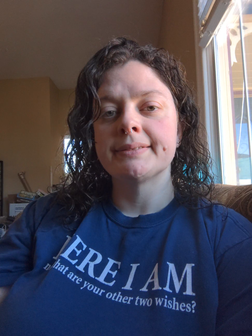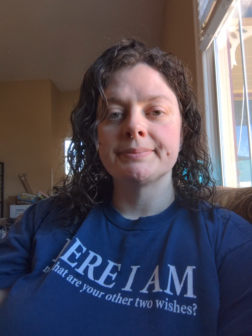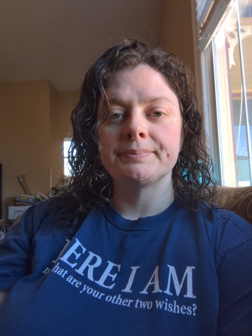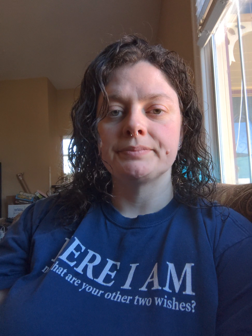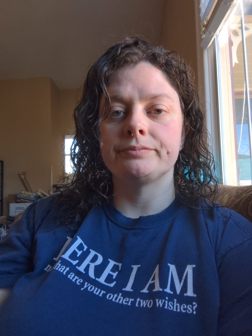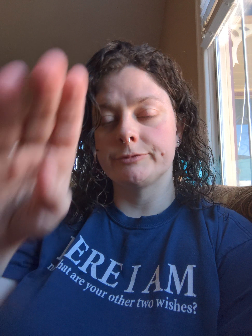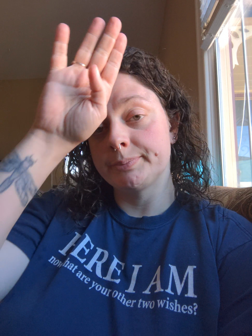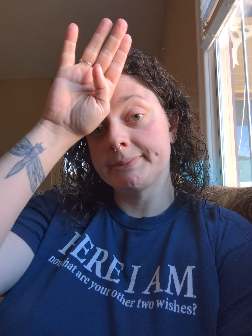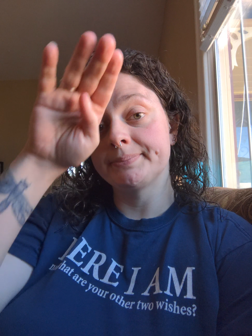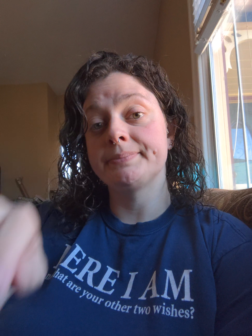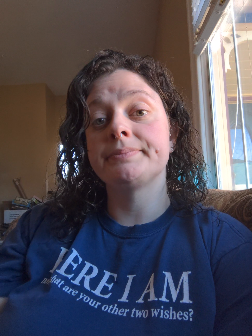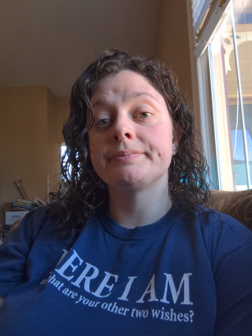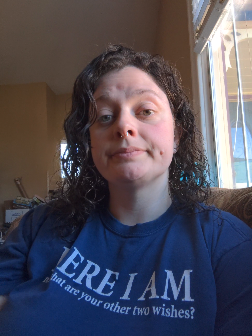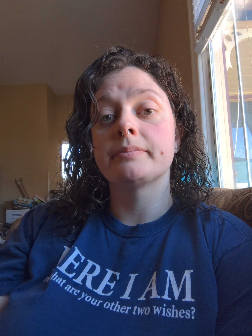fireman